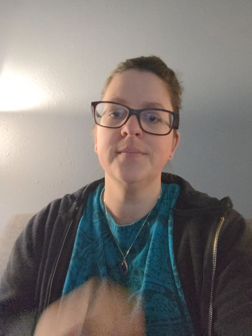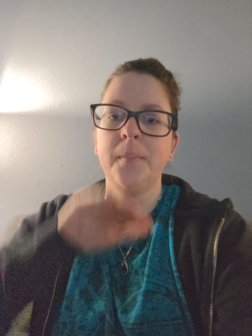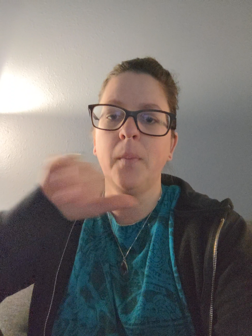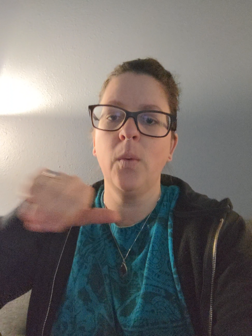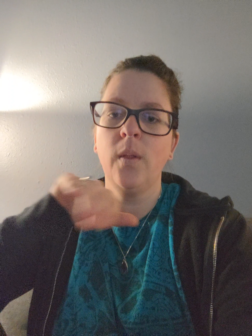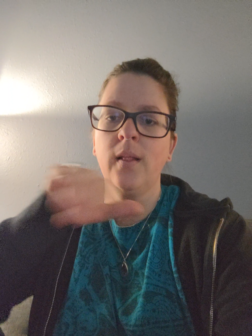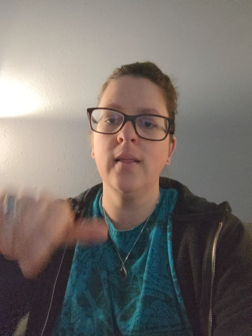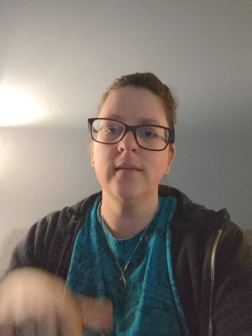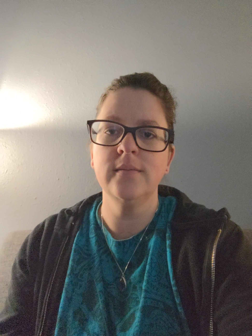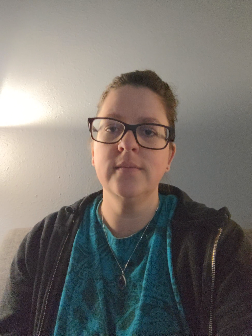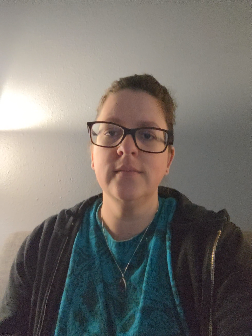pool